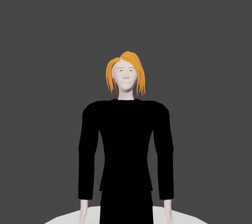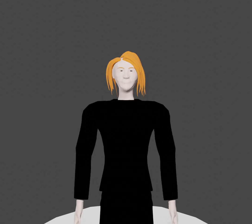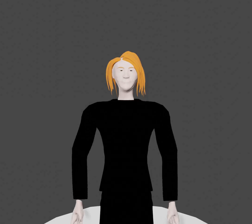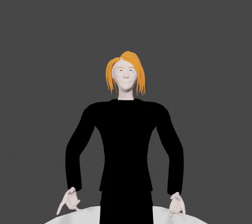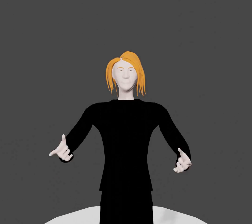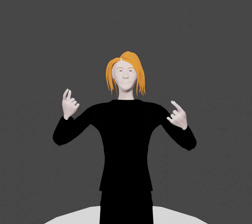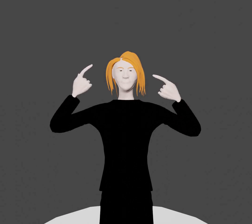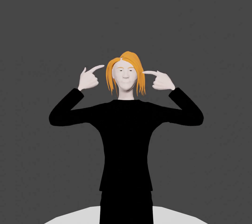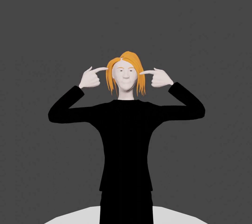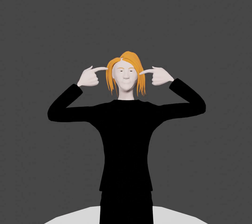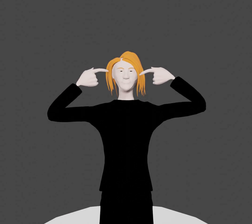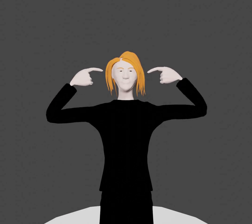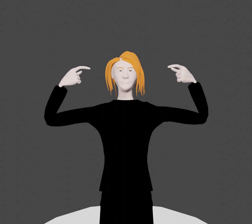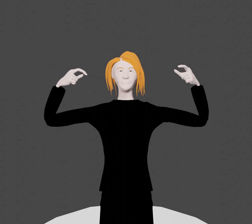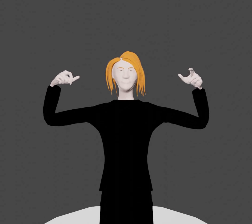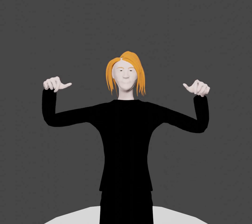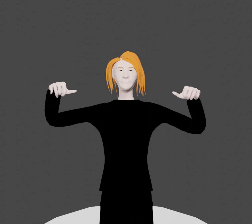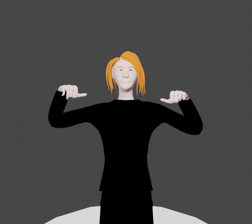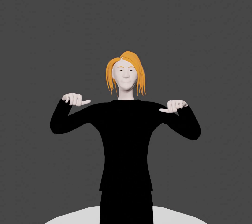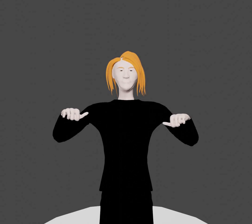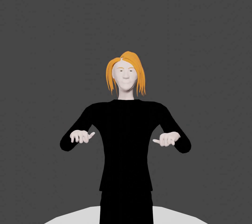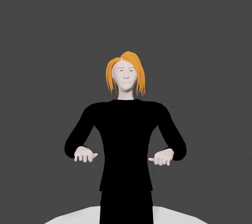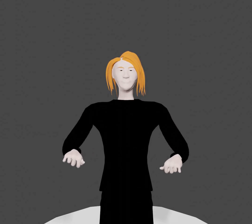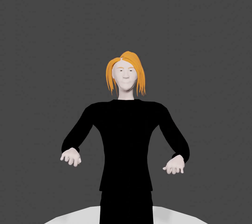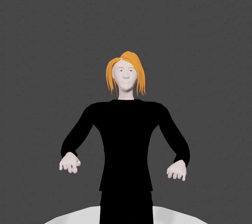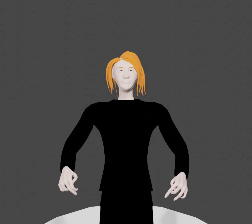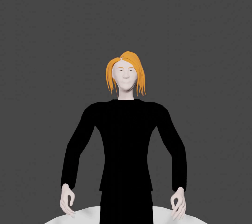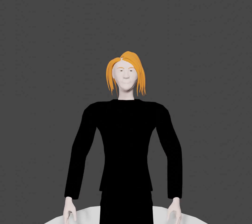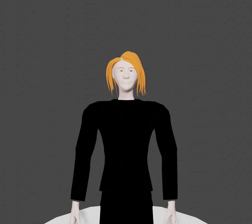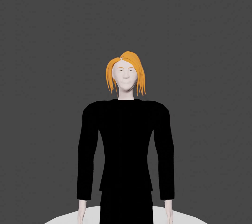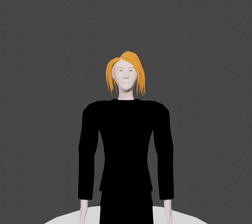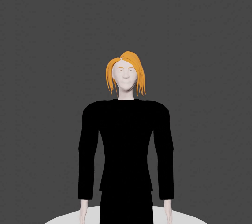Arrogant